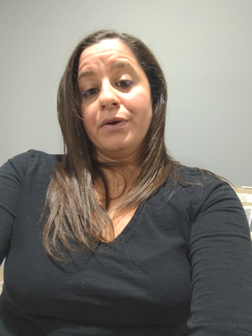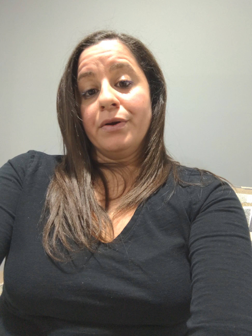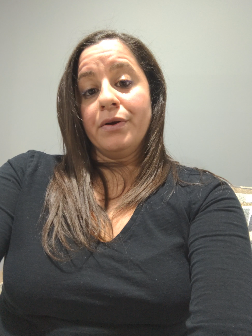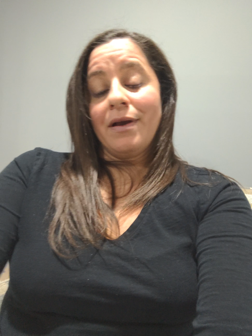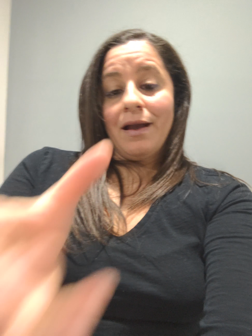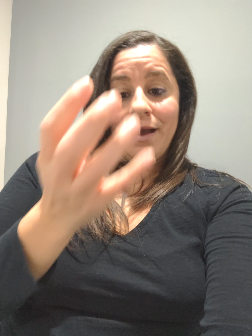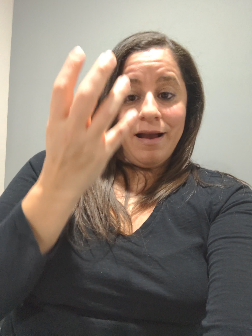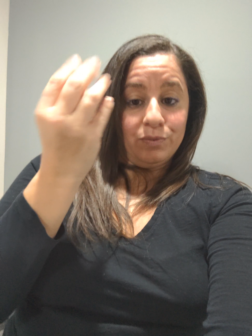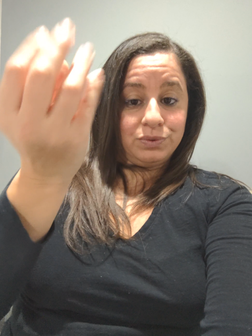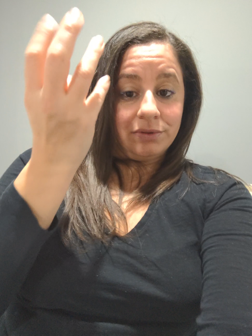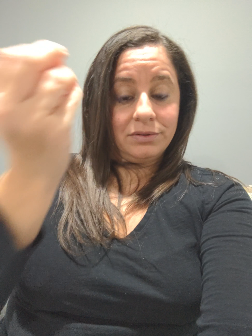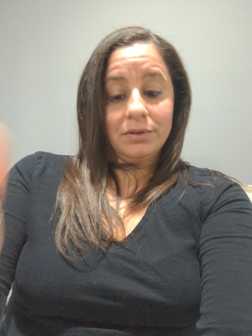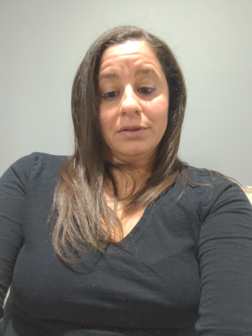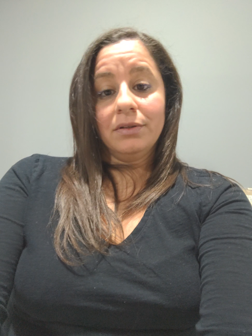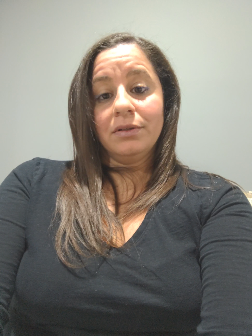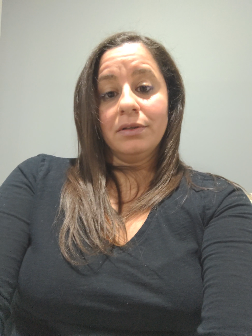outside